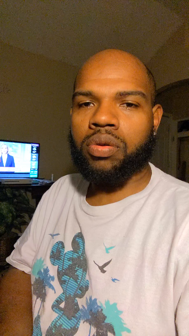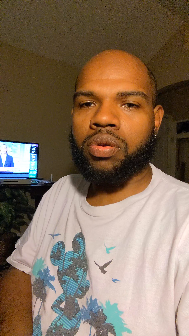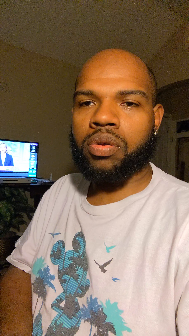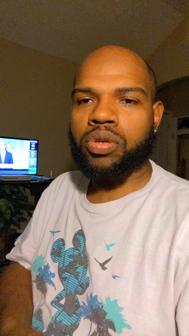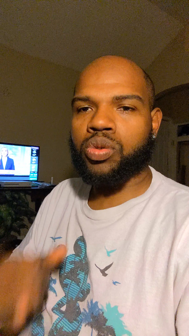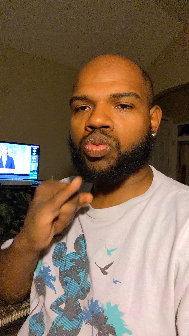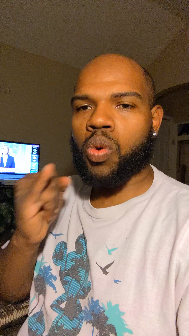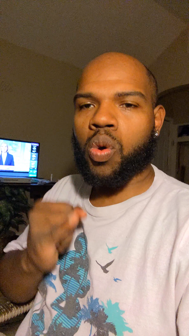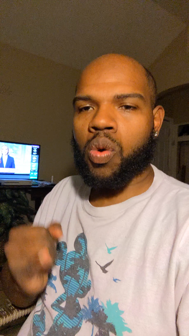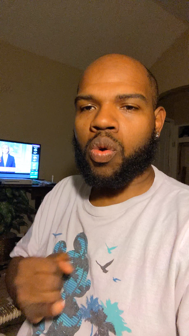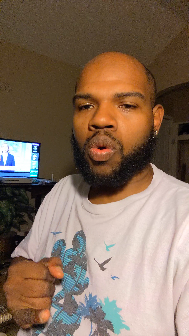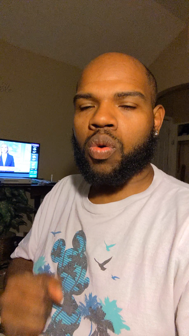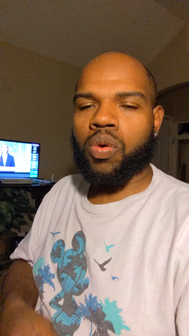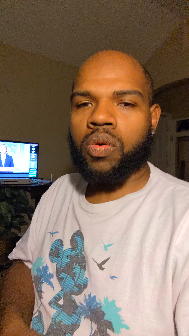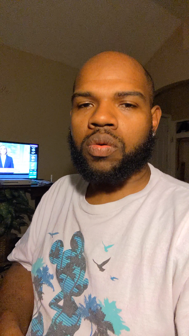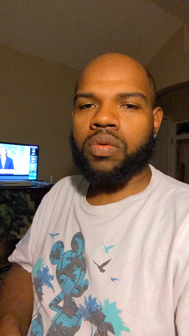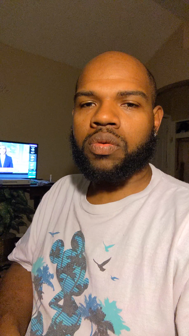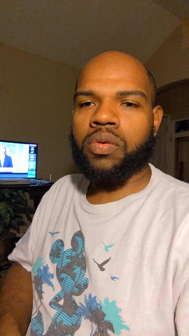draw